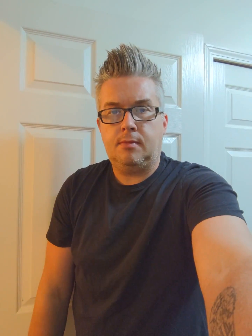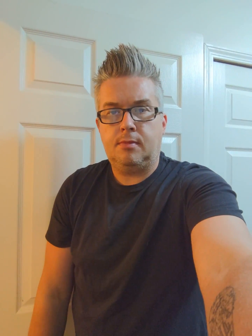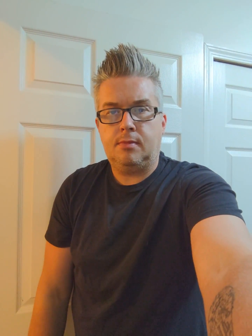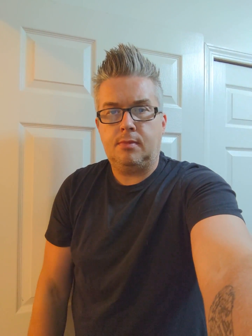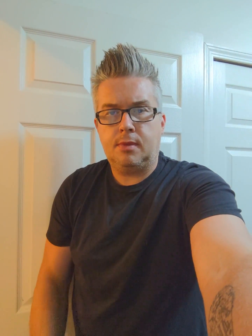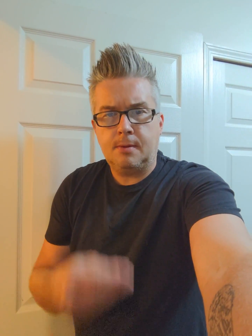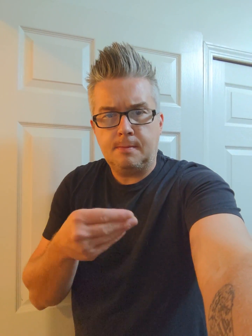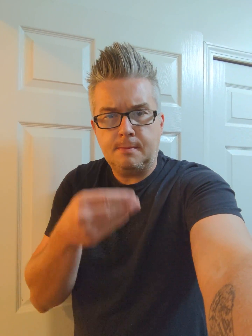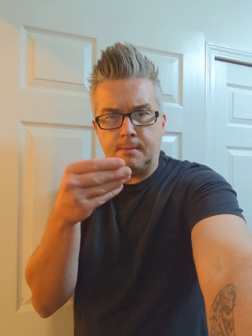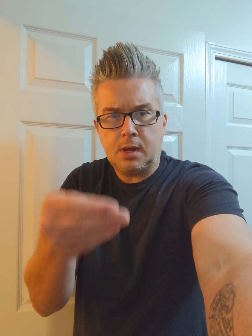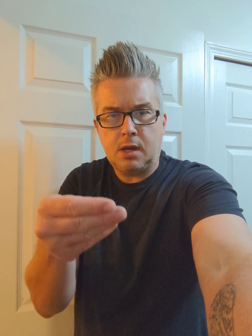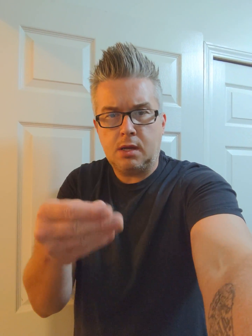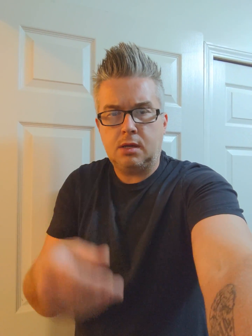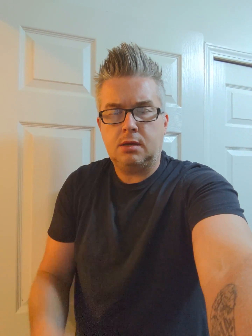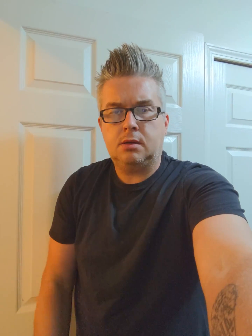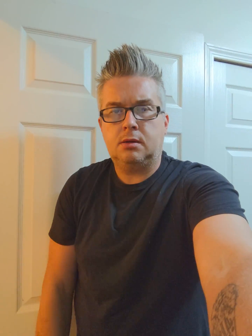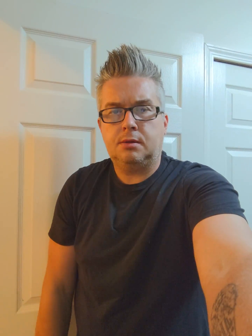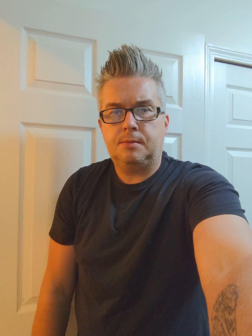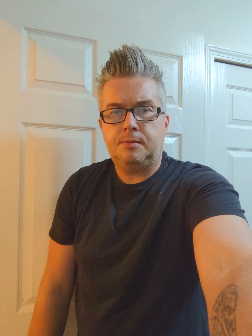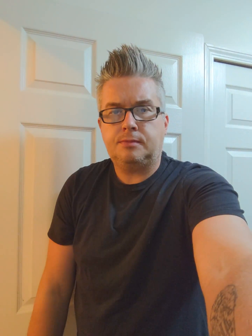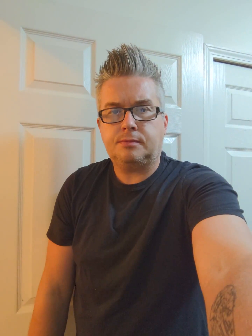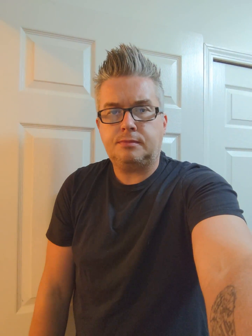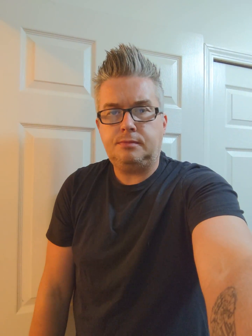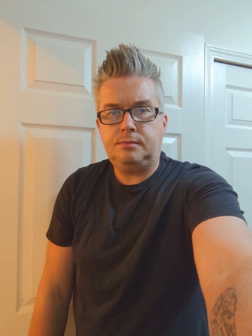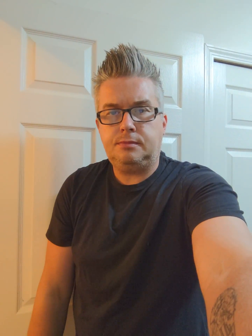buy